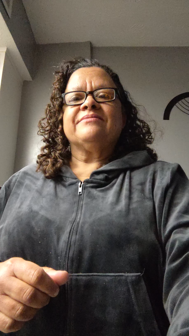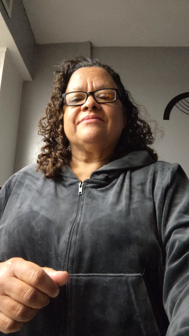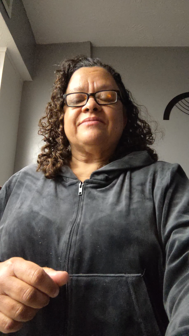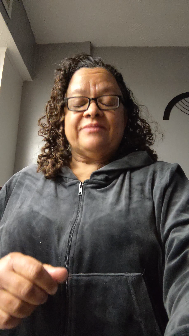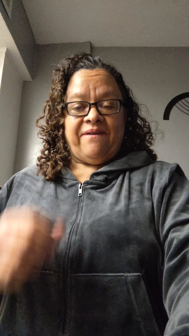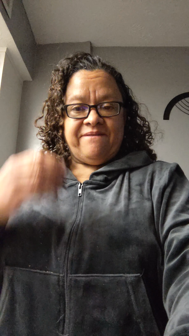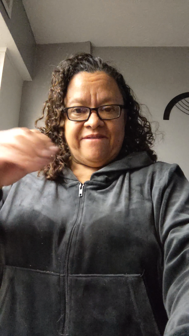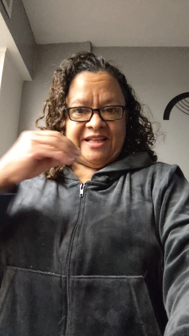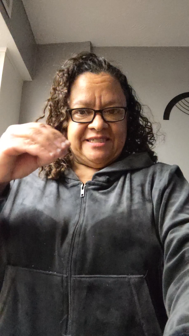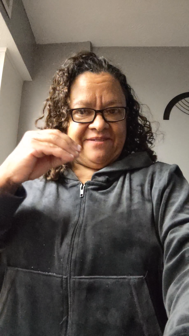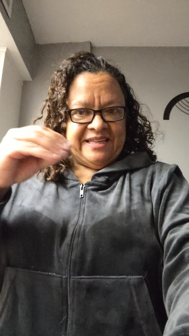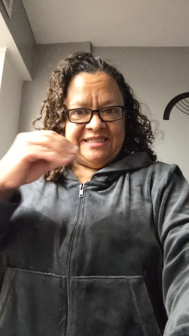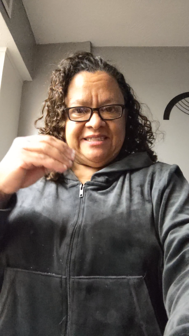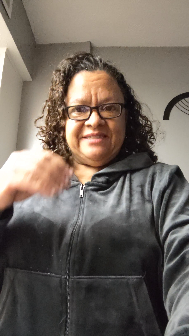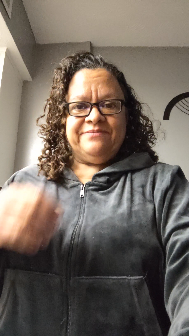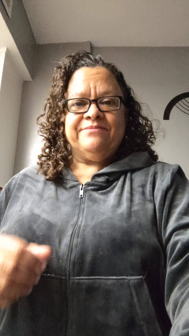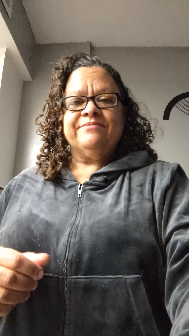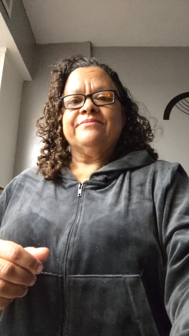fix